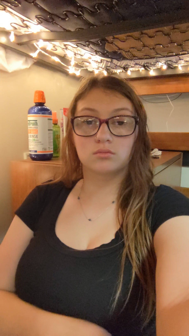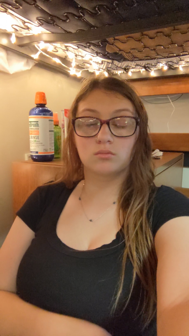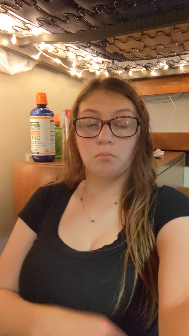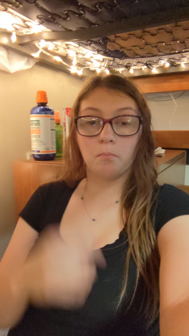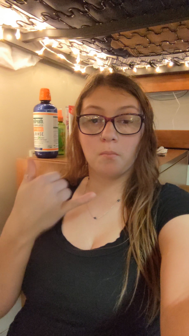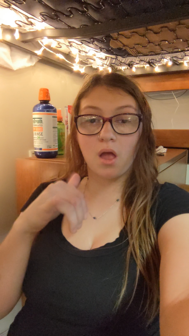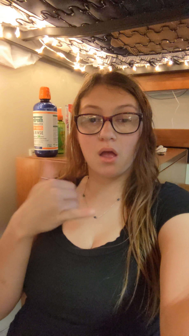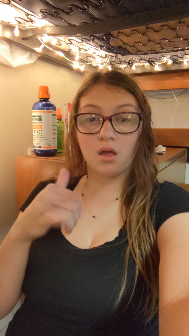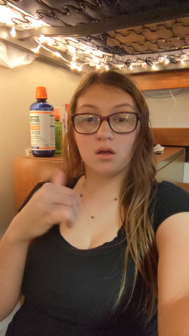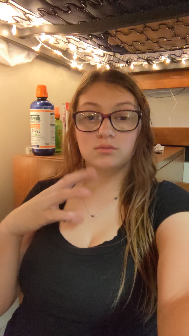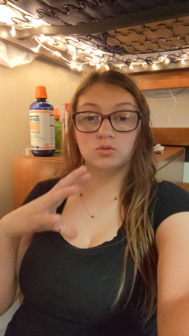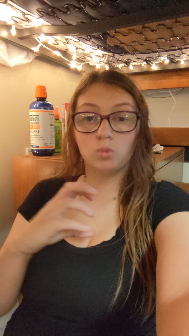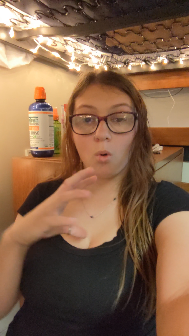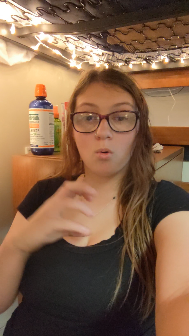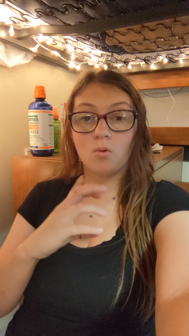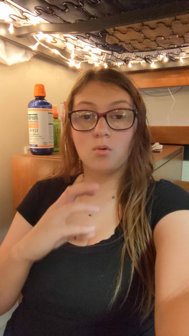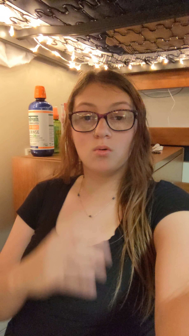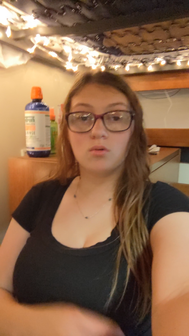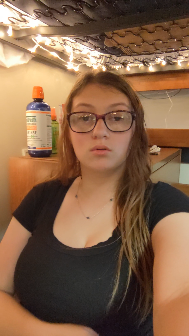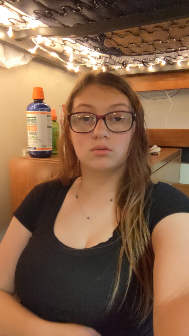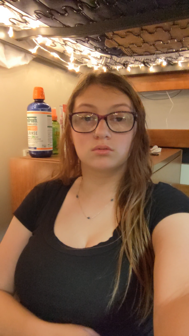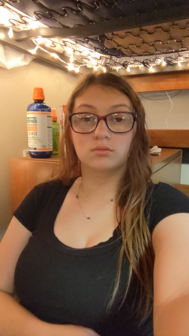play dough